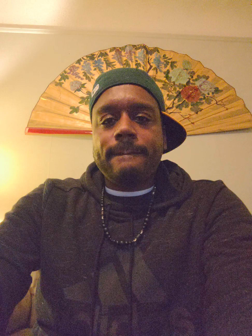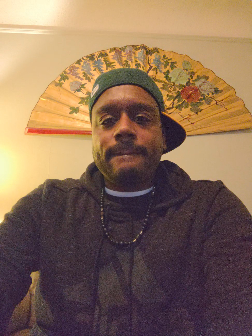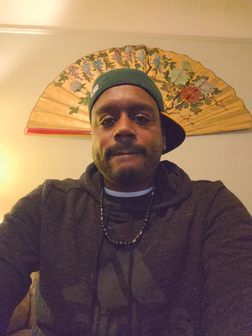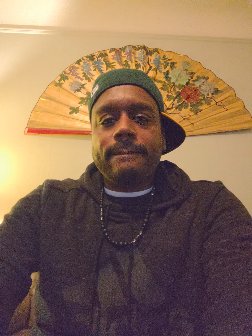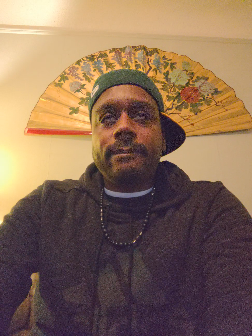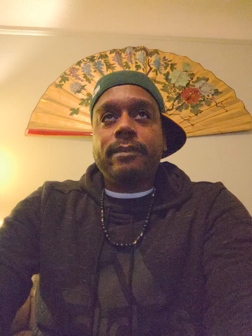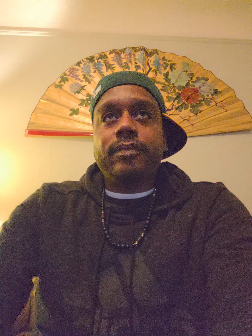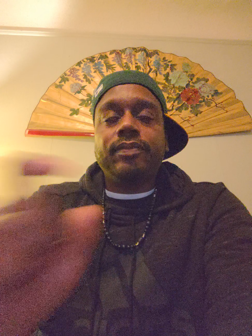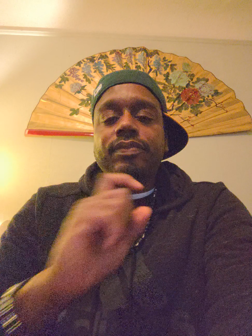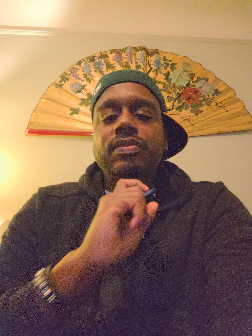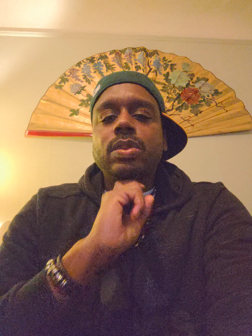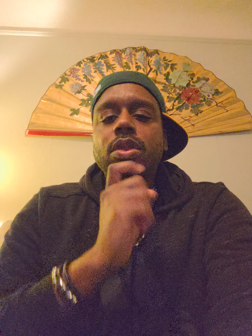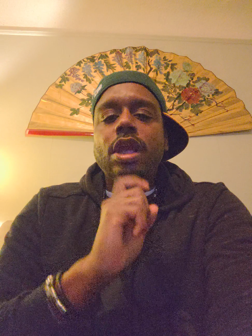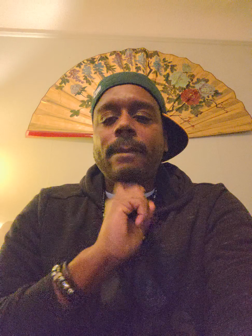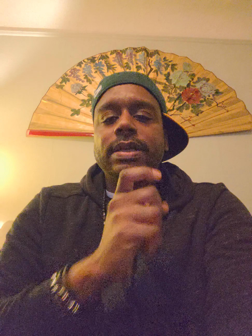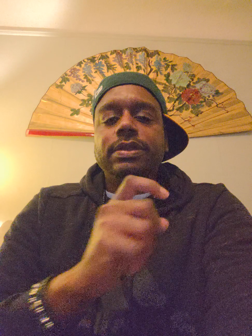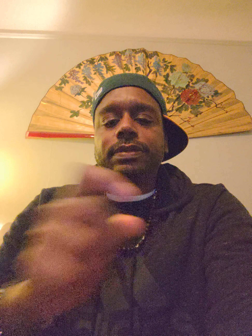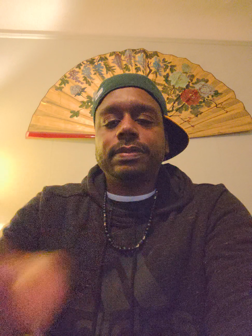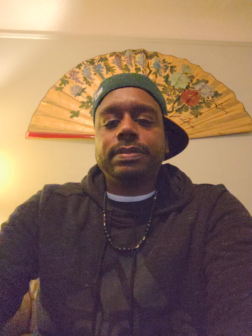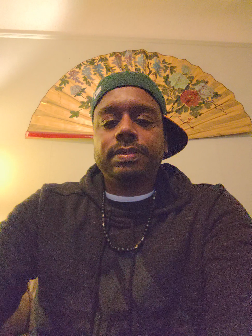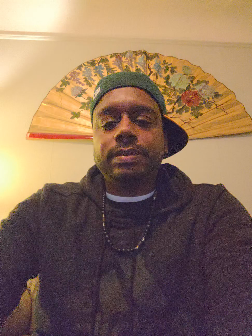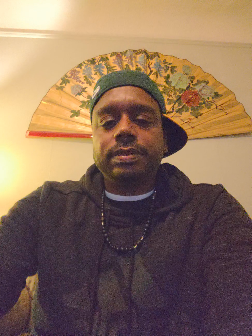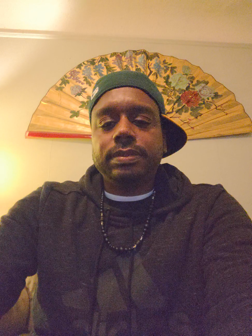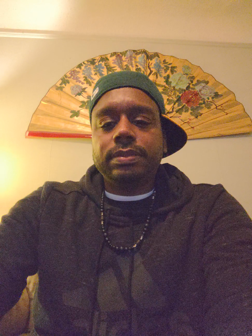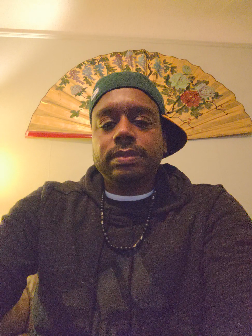garbage